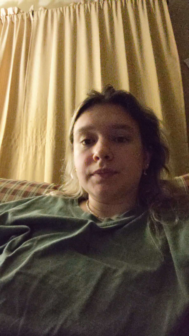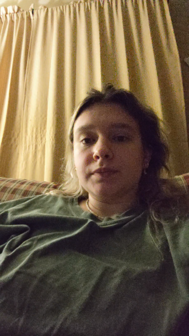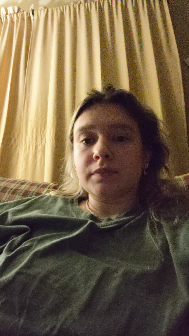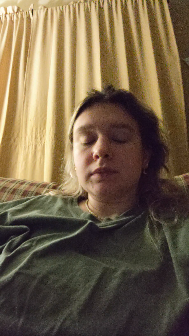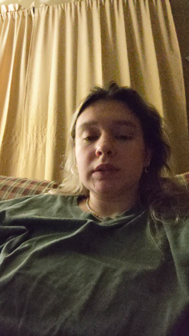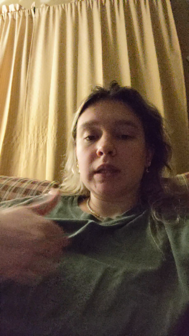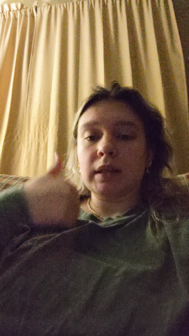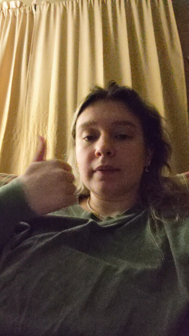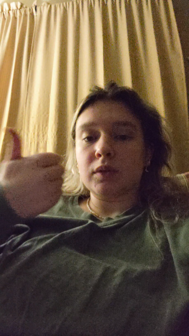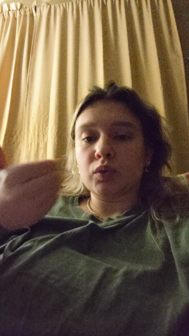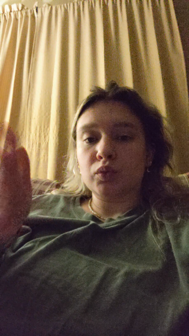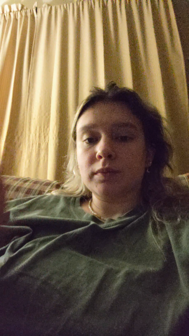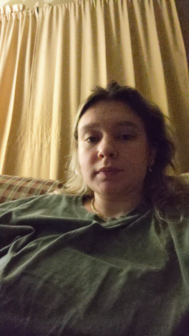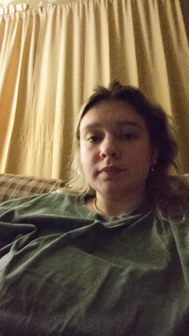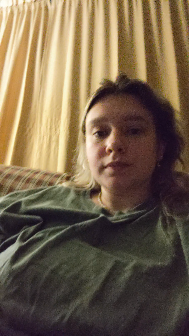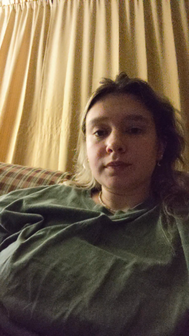living room